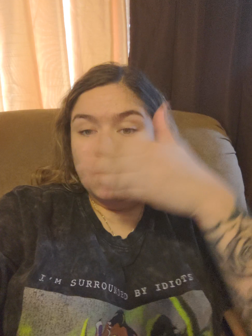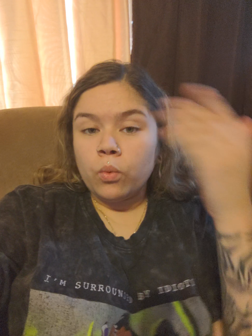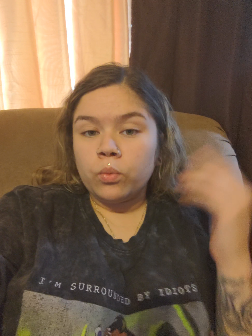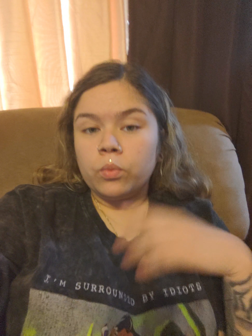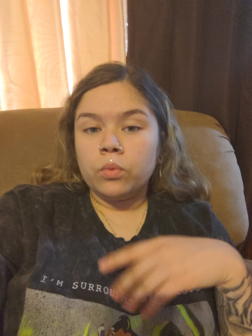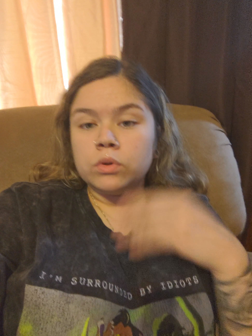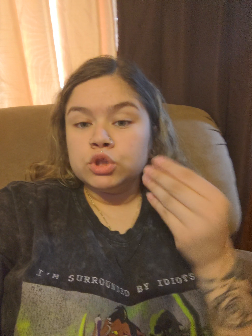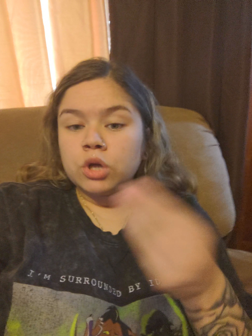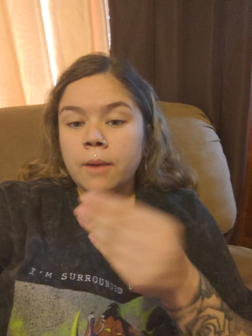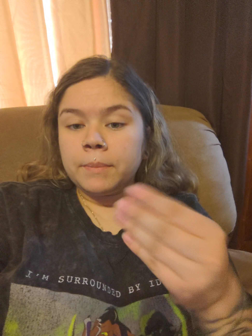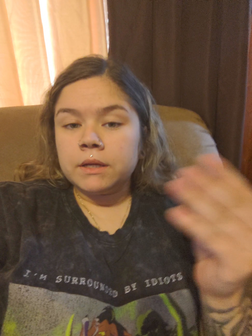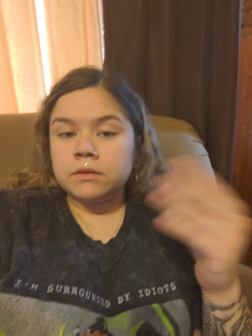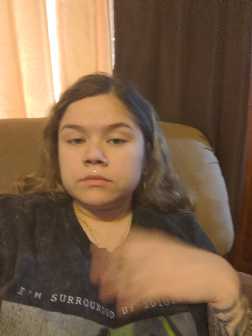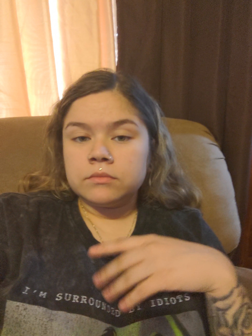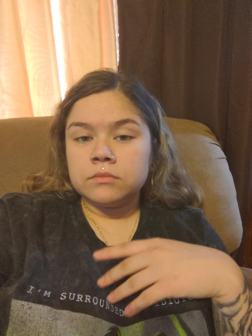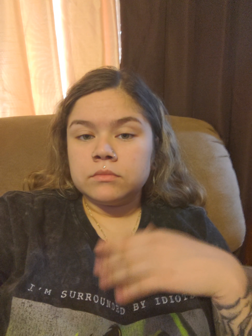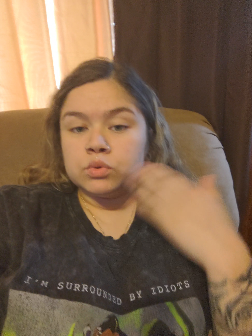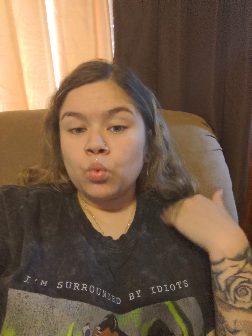shopping